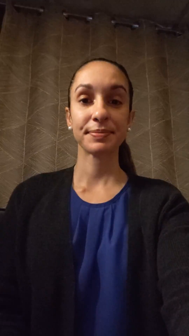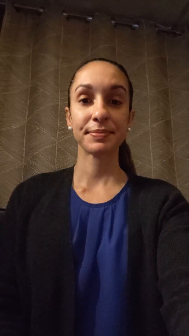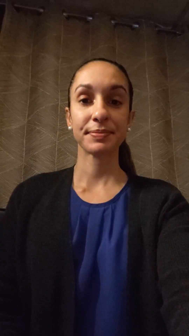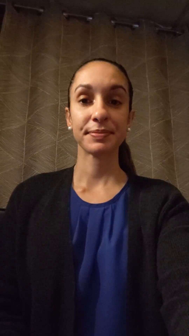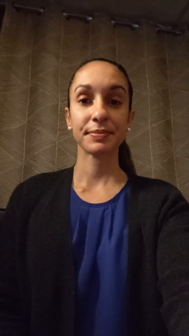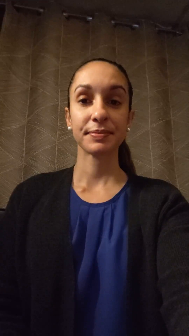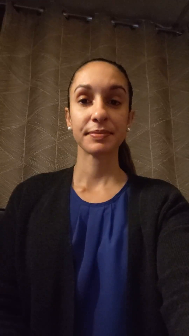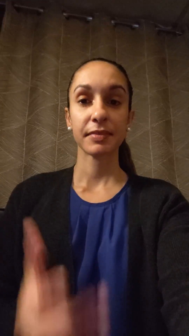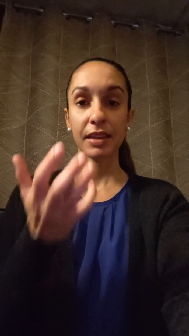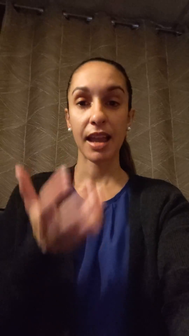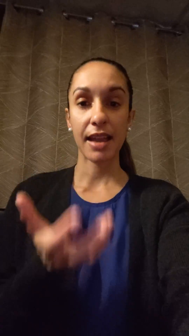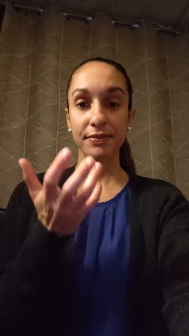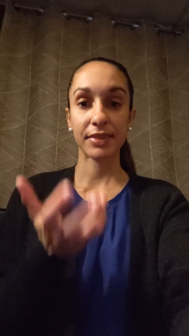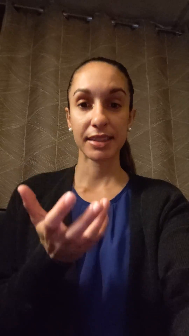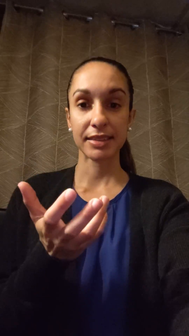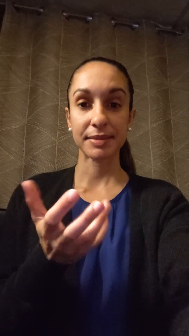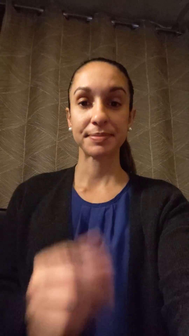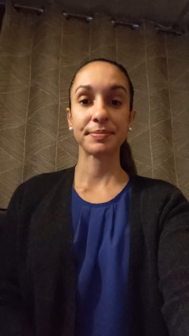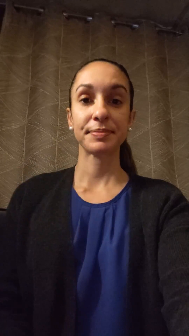heavy